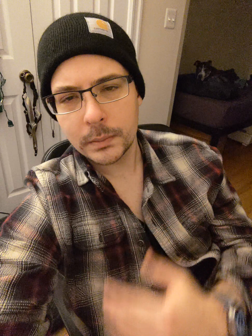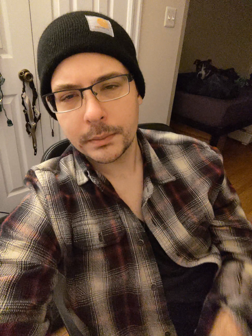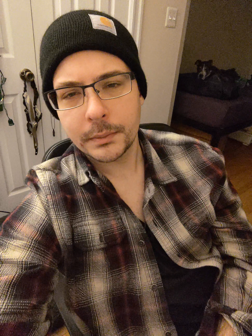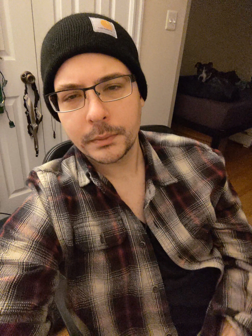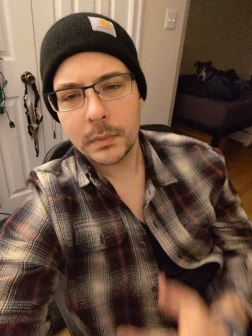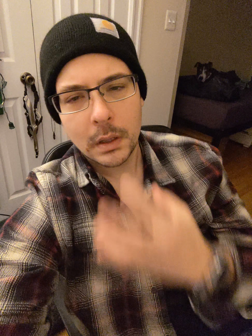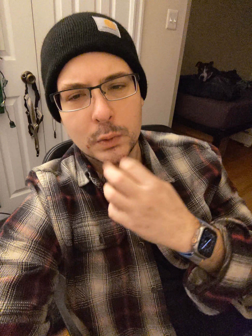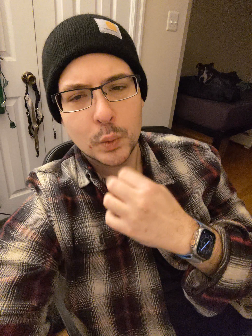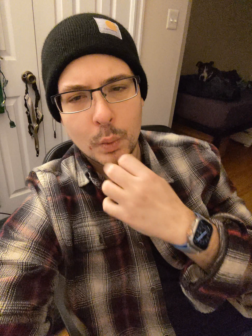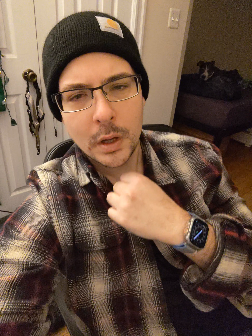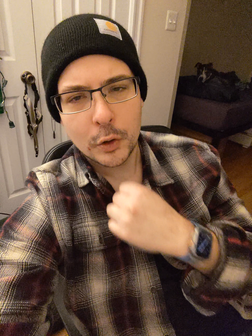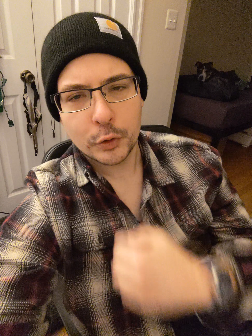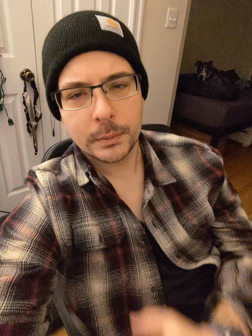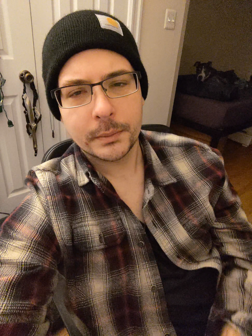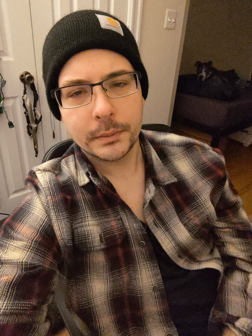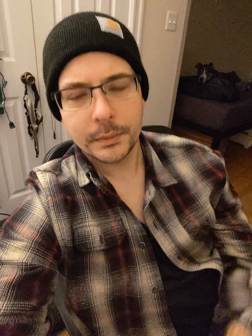underwear